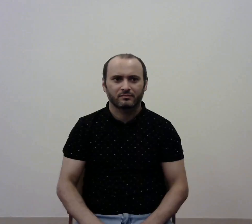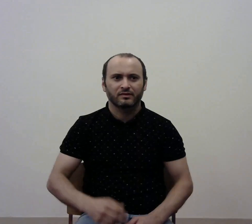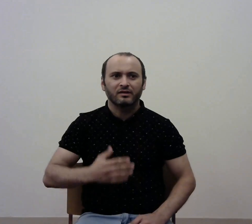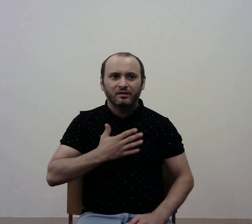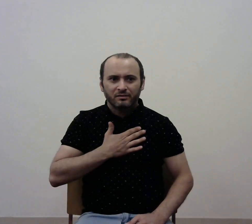mən